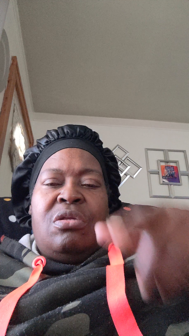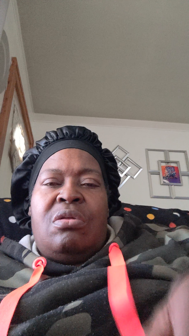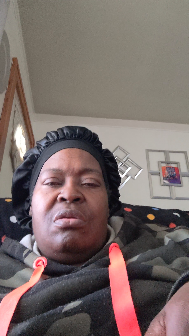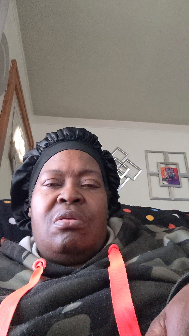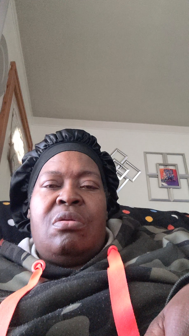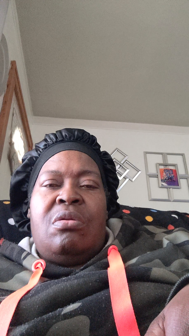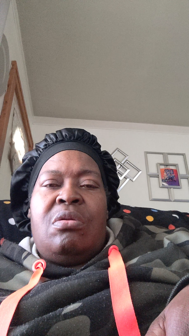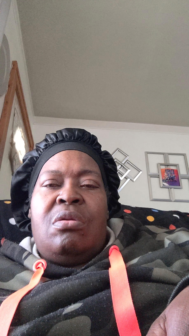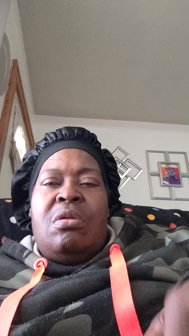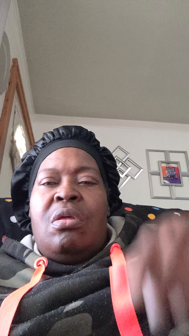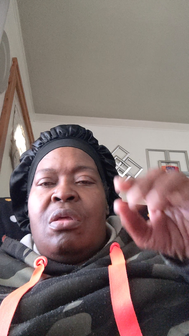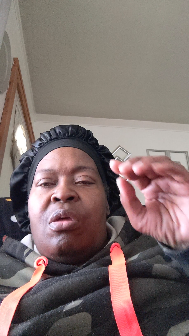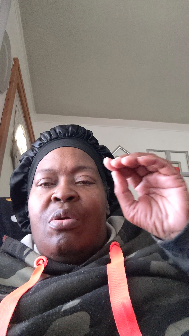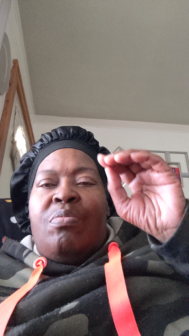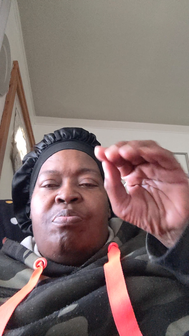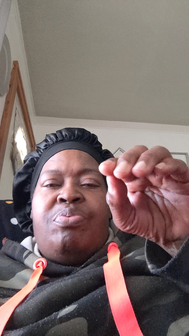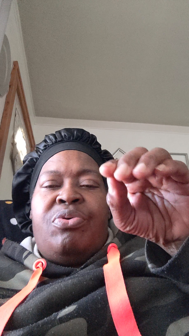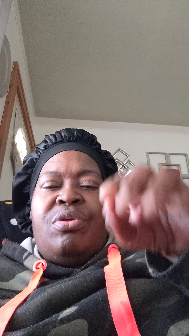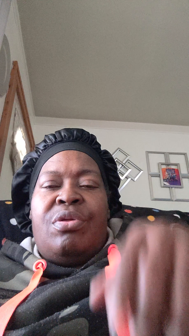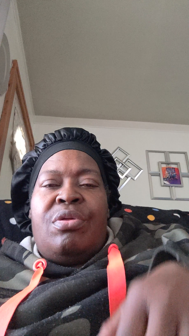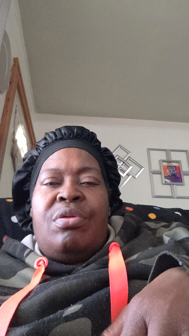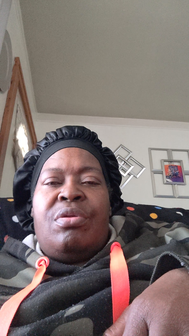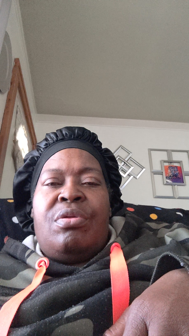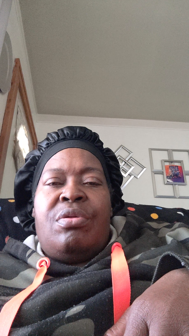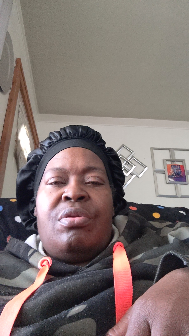put